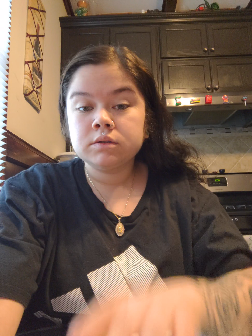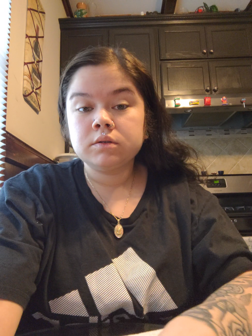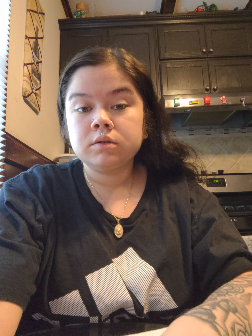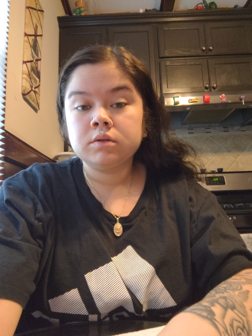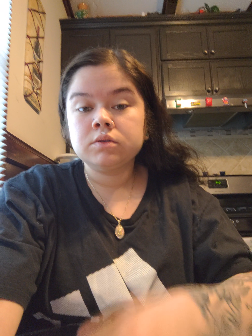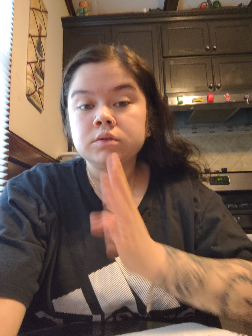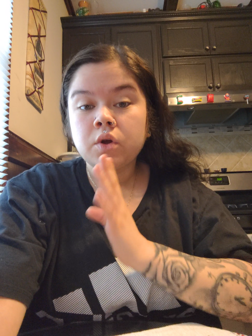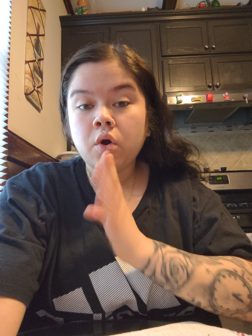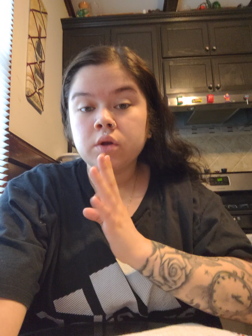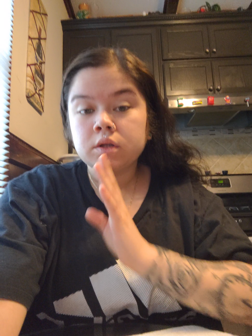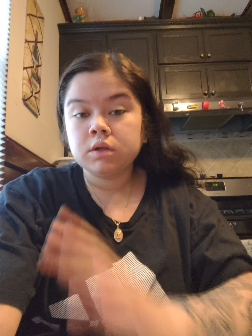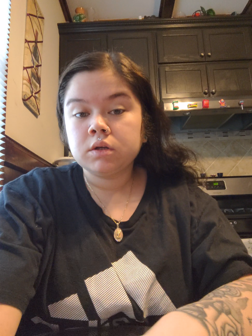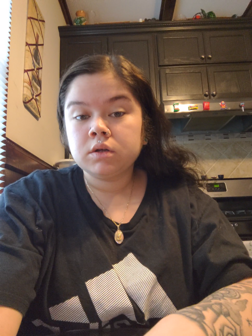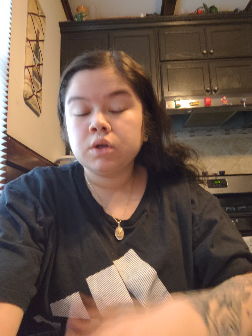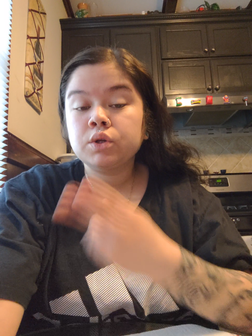talk